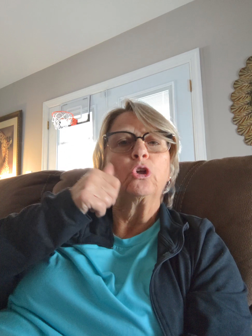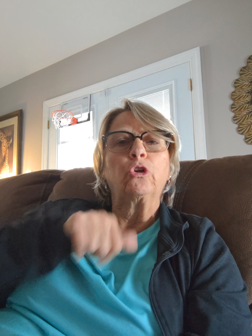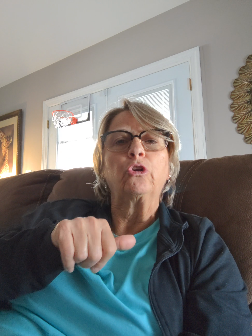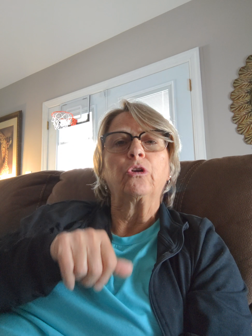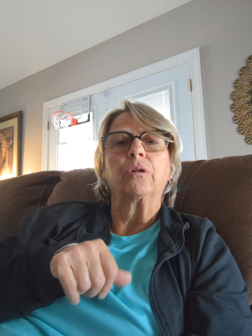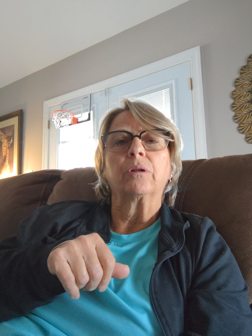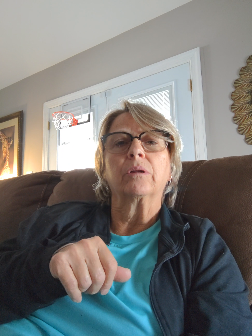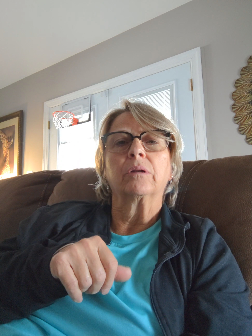girl